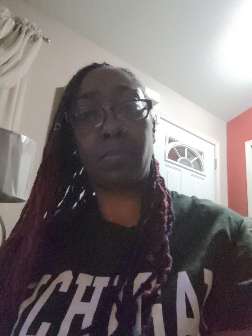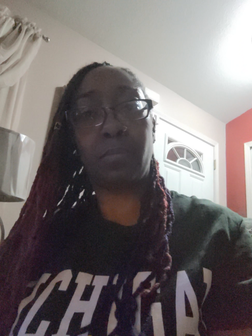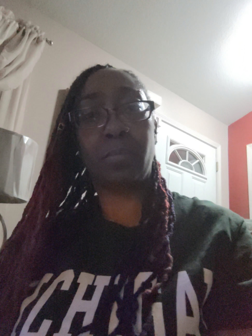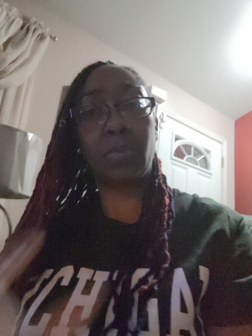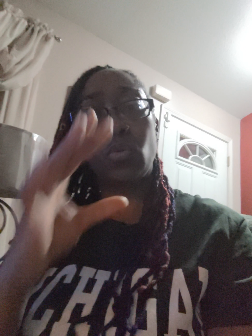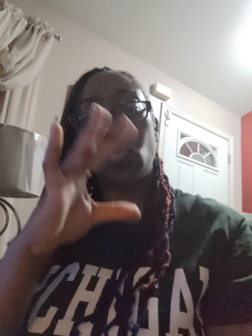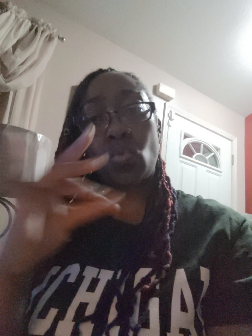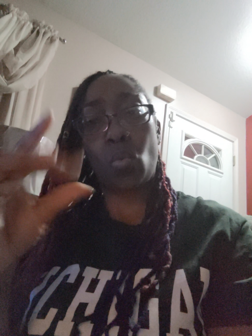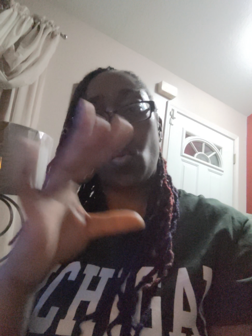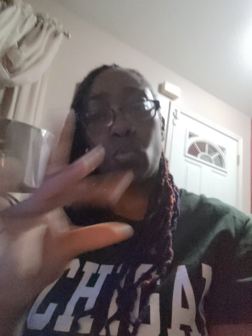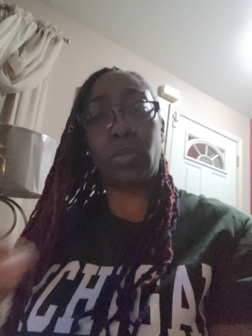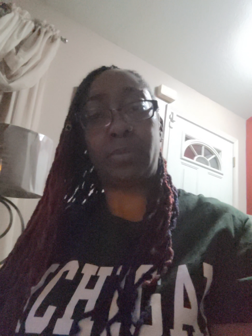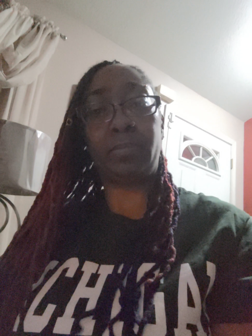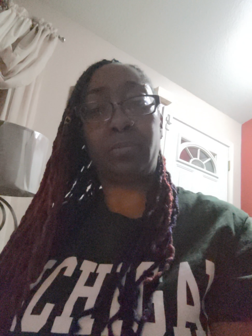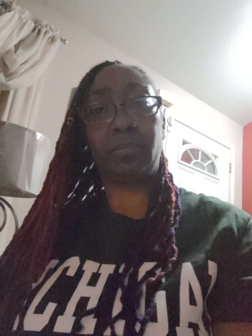story